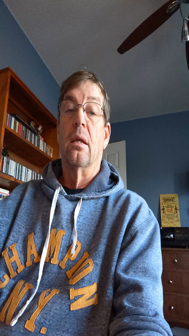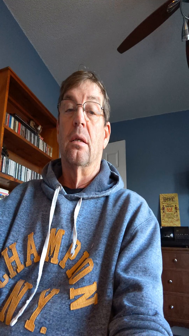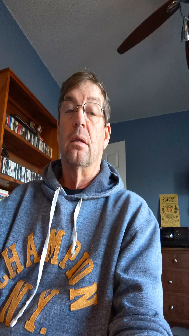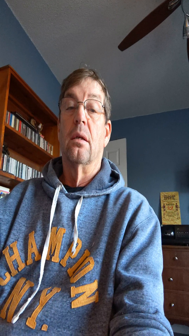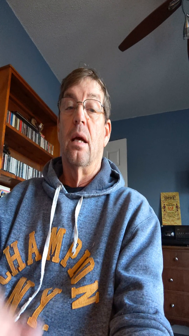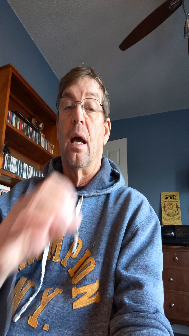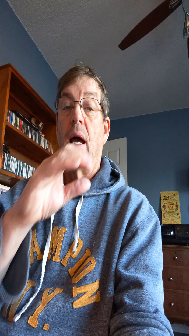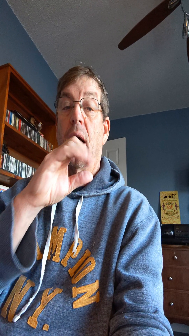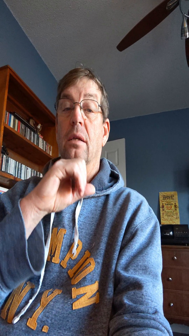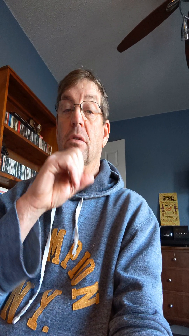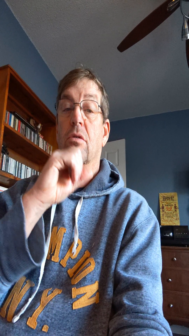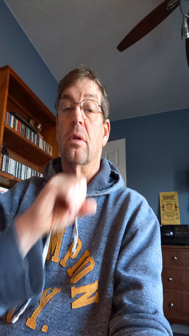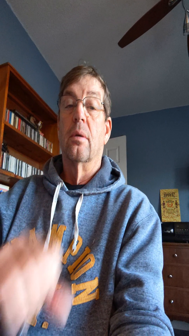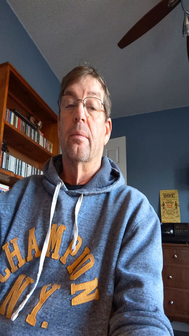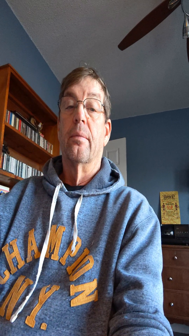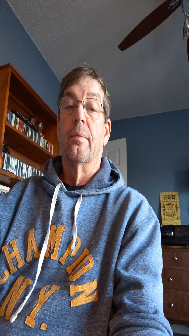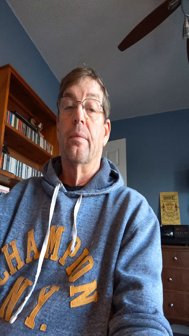ice cream